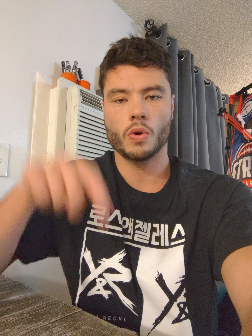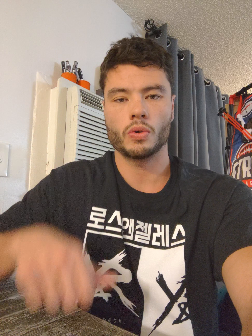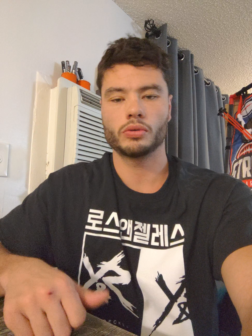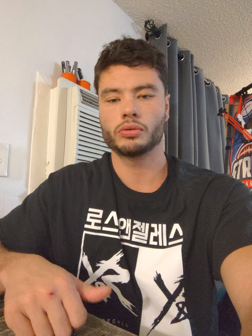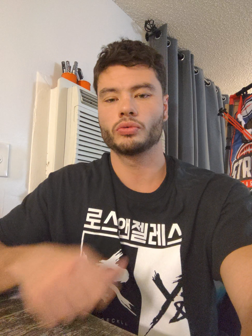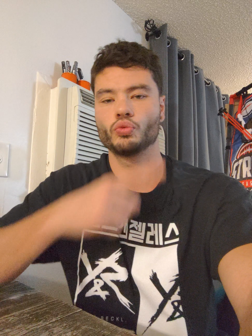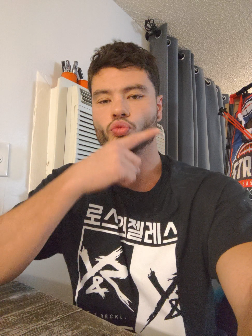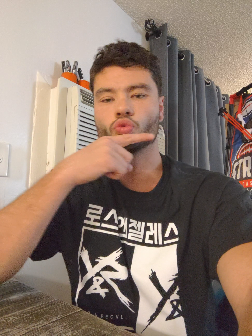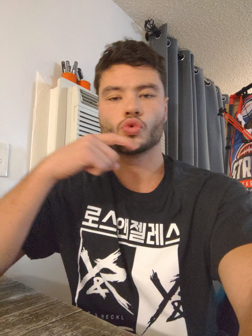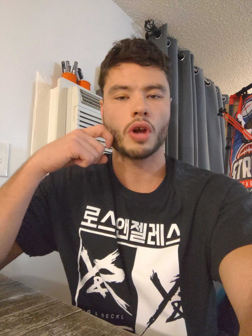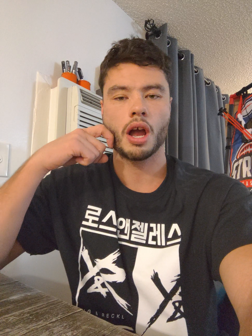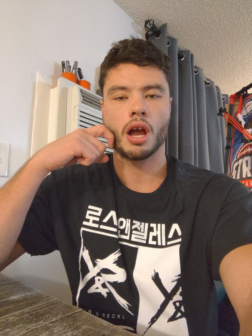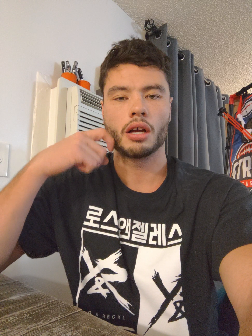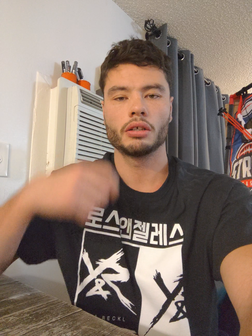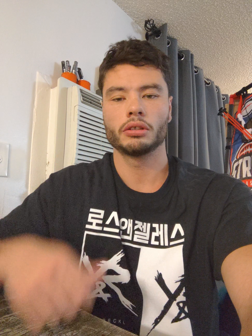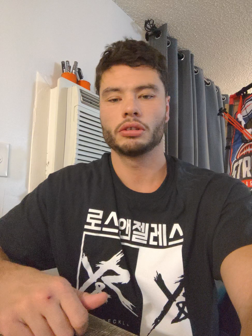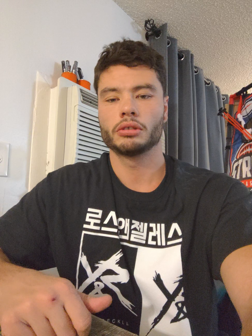dry